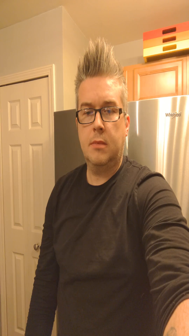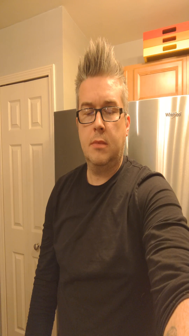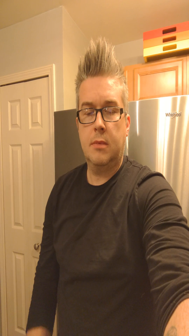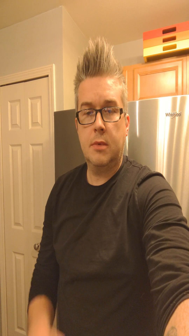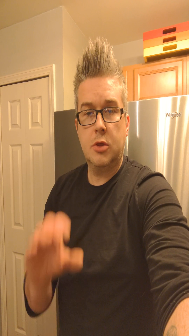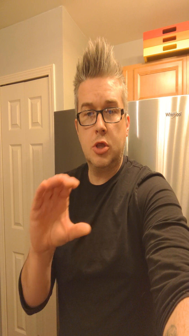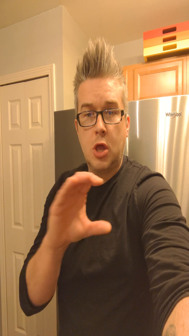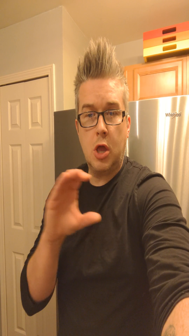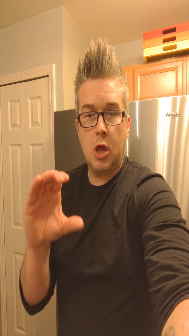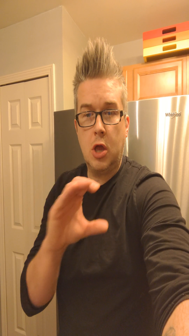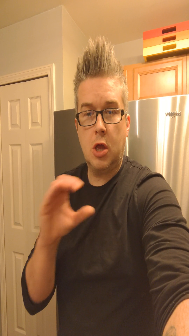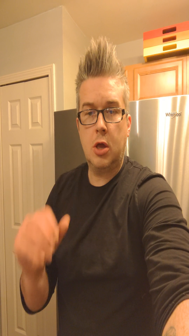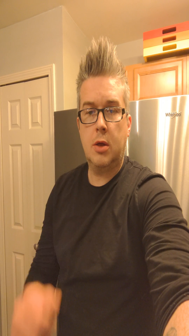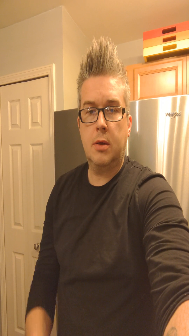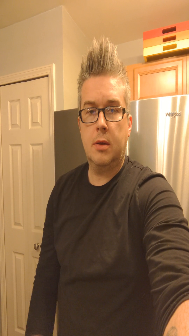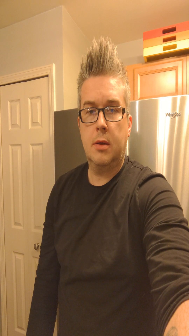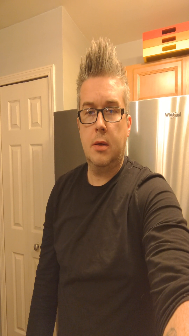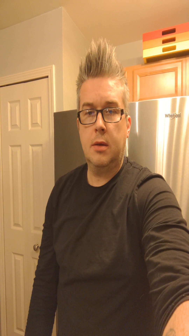chocolate